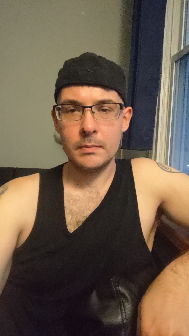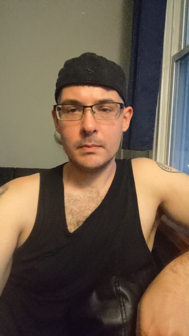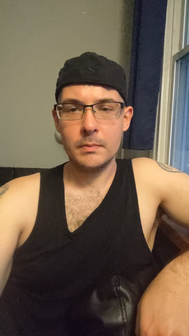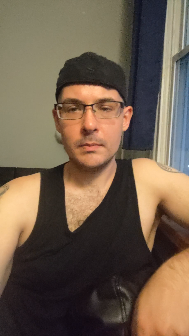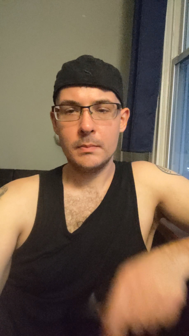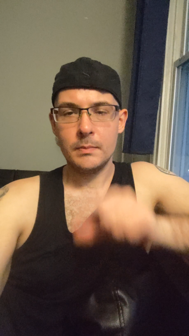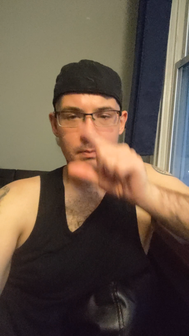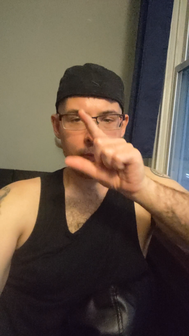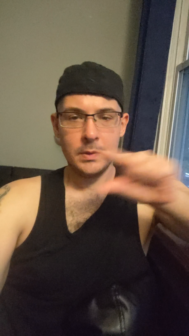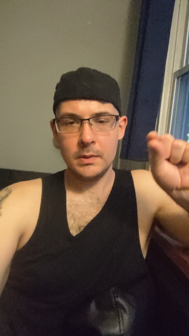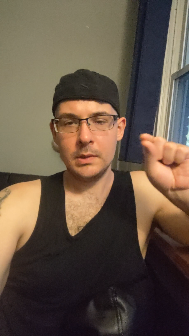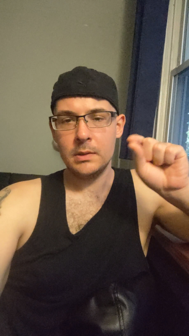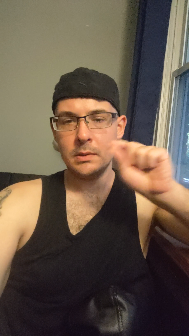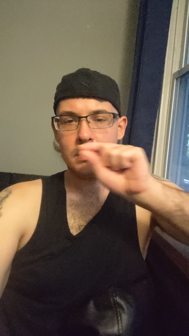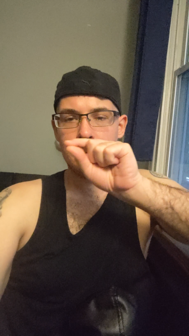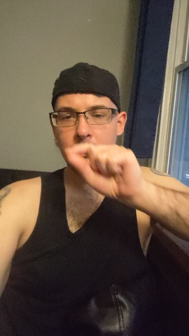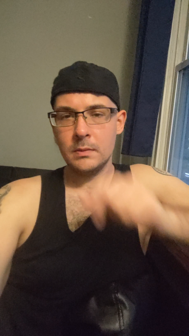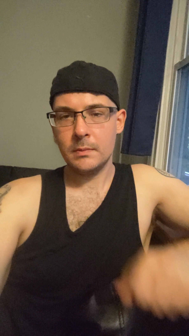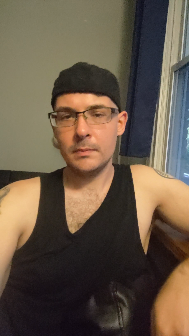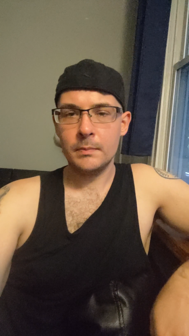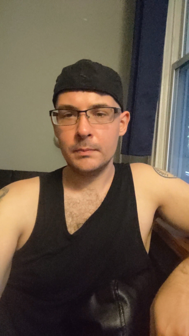peas